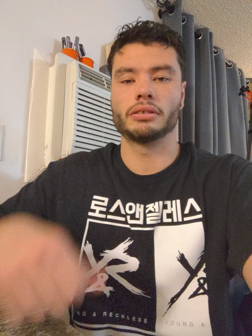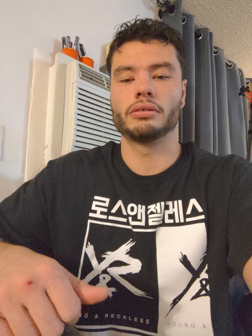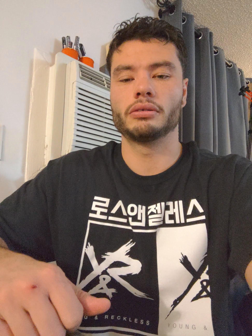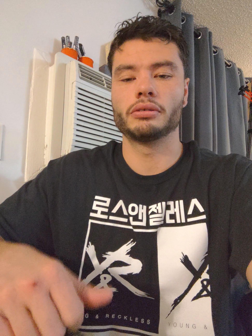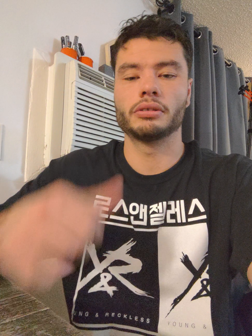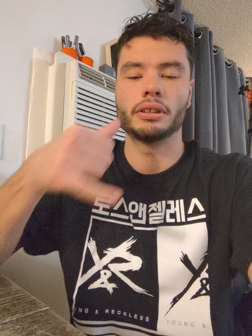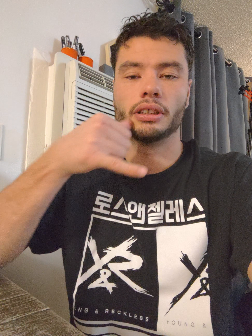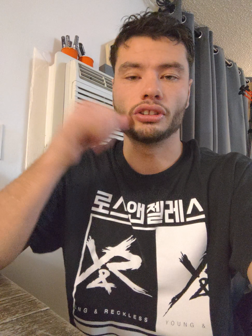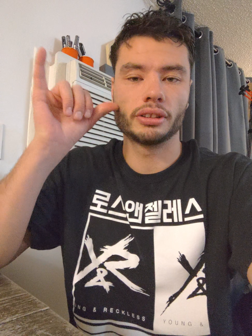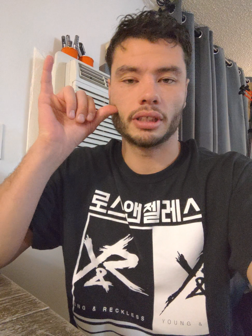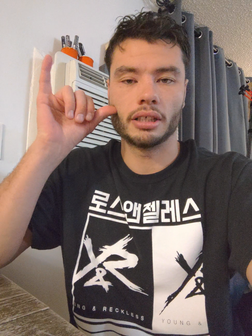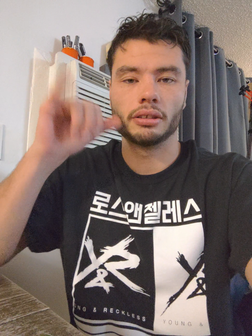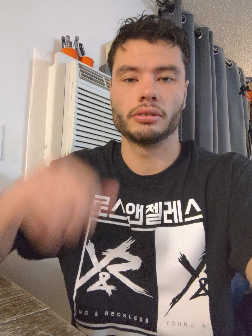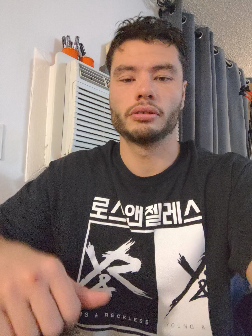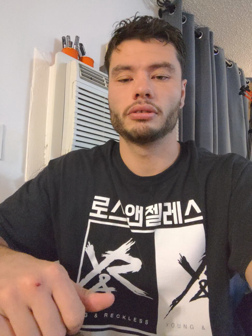yesterday